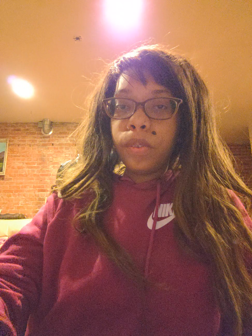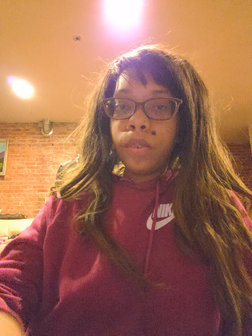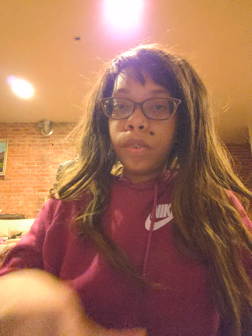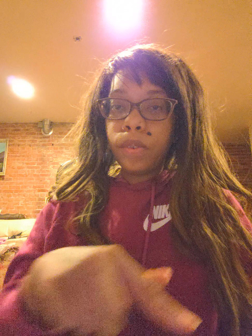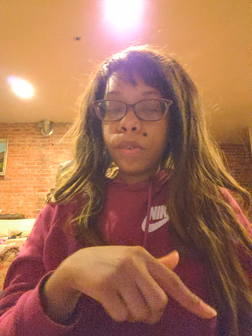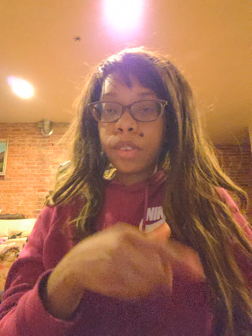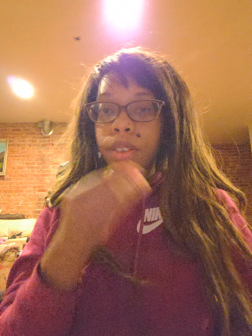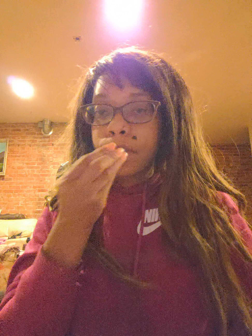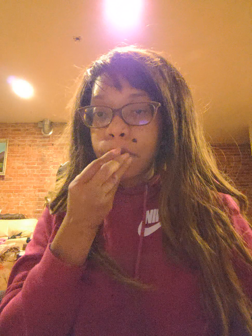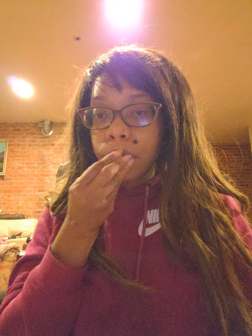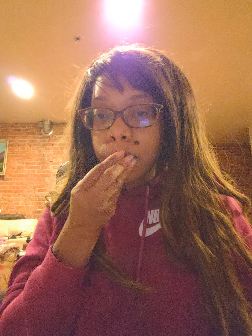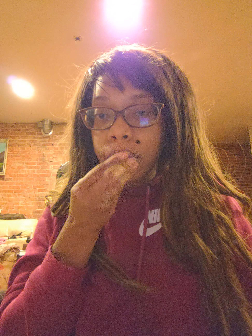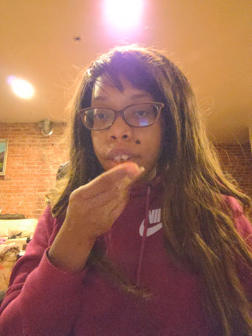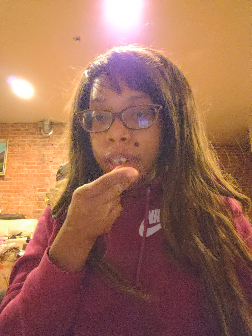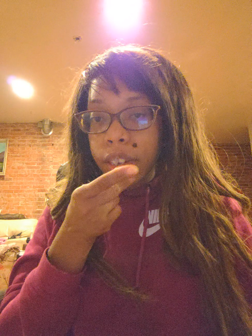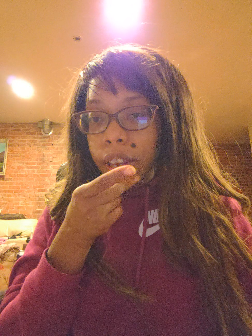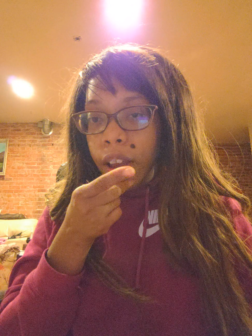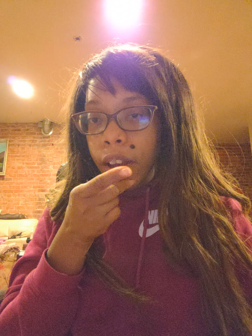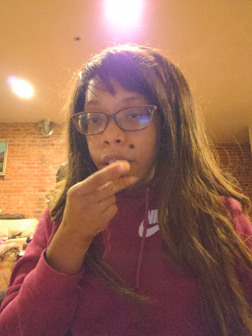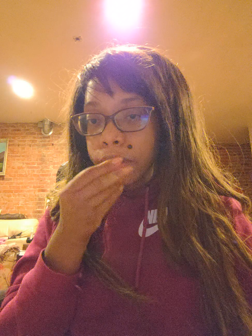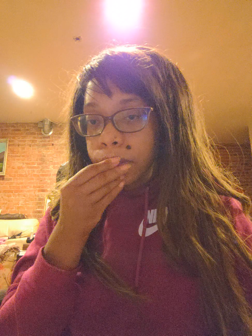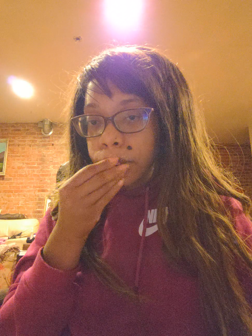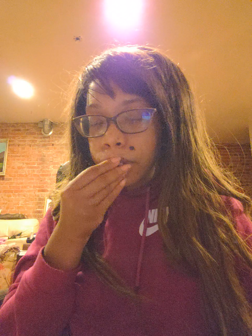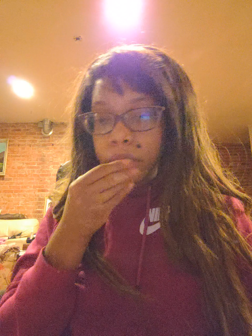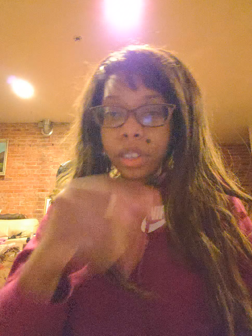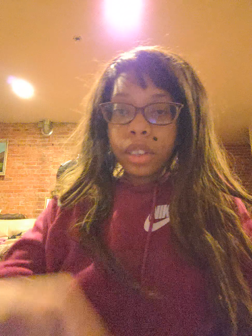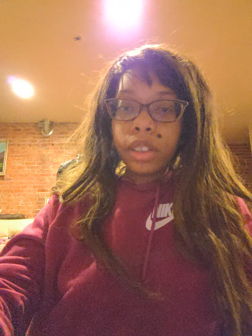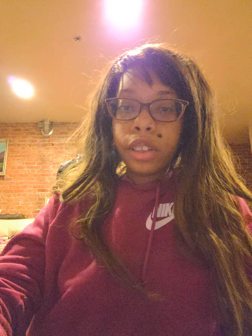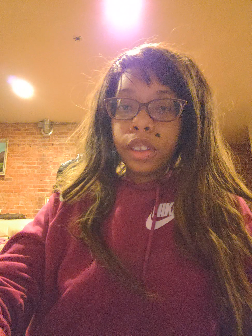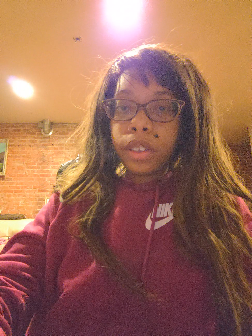snack